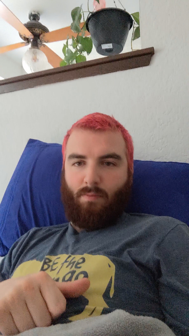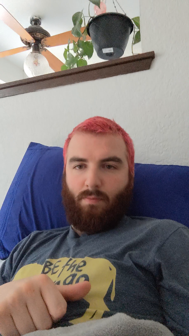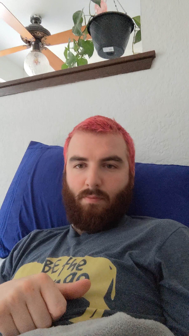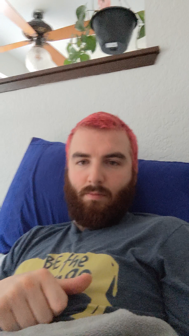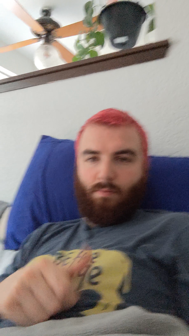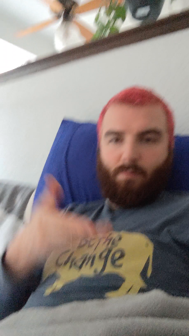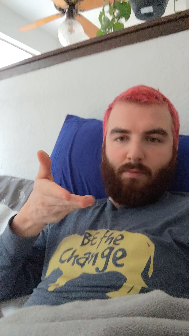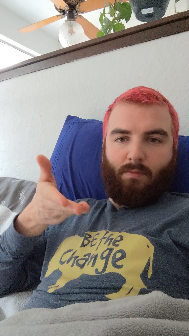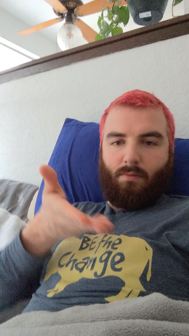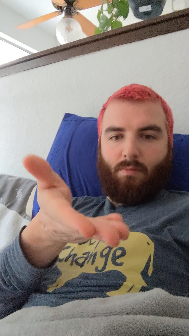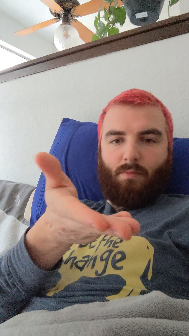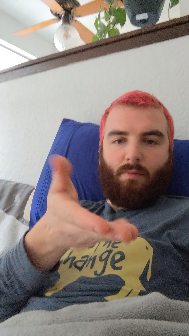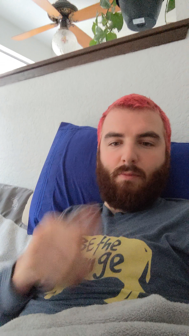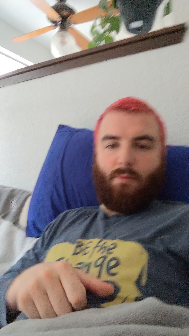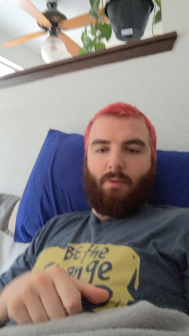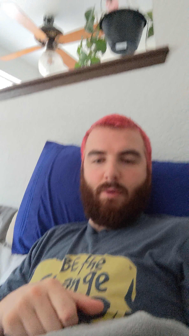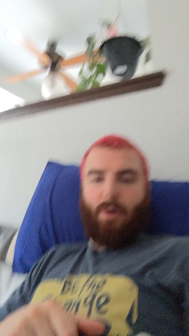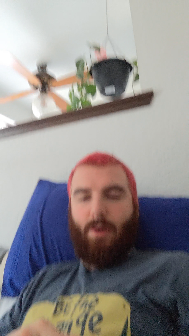oven